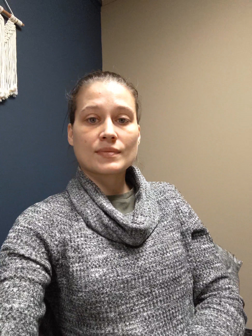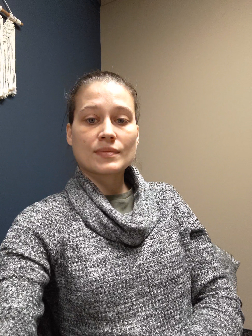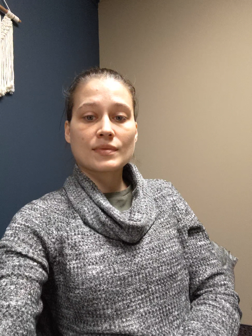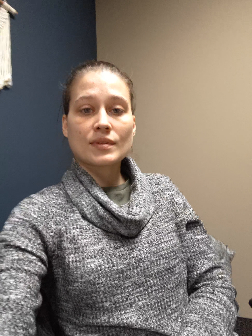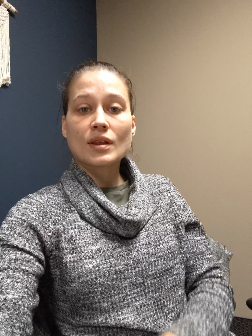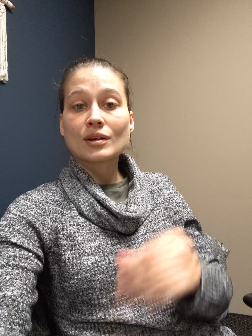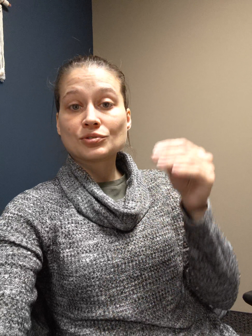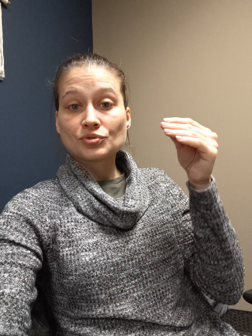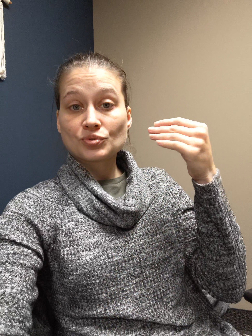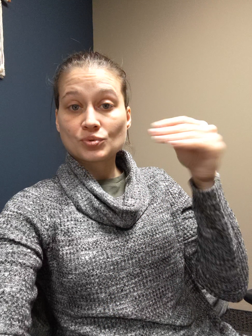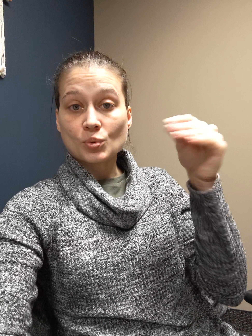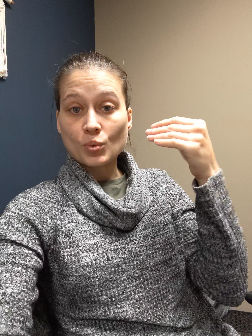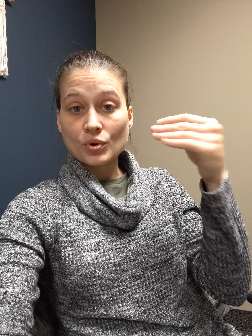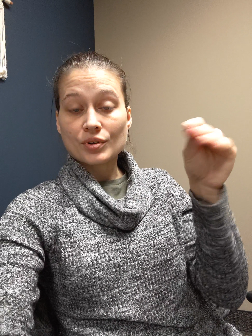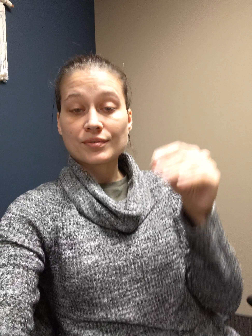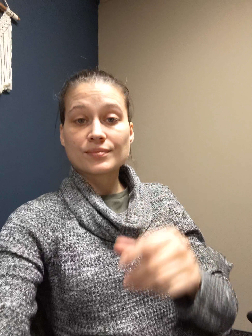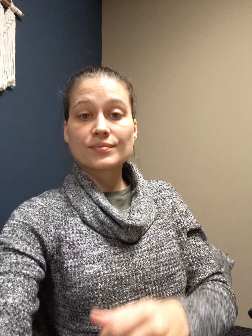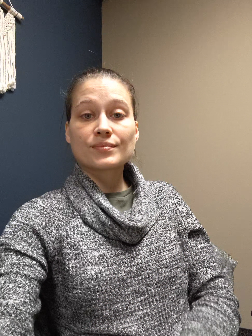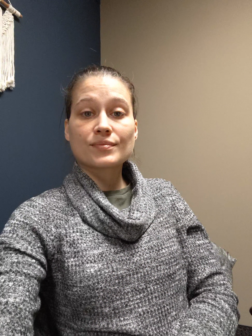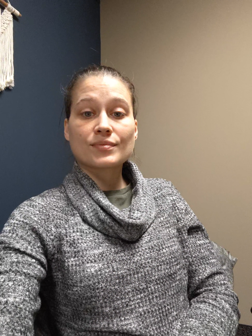store